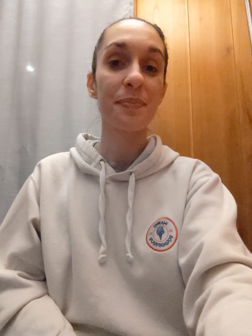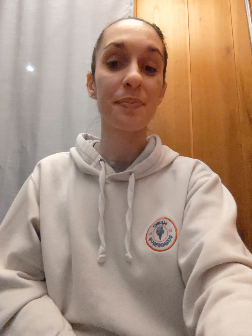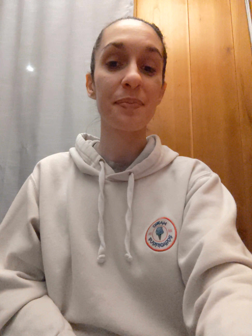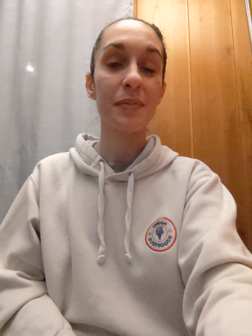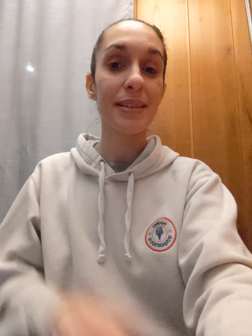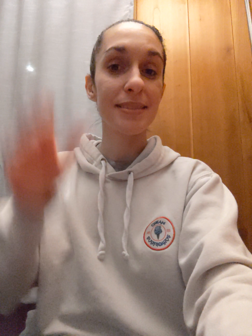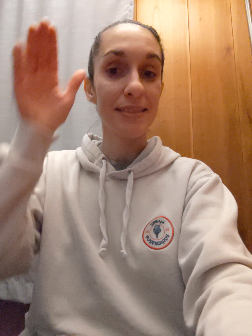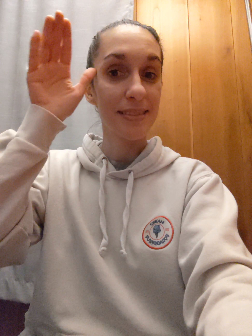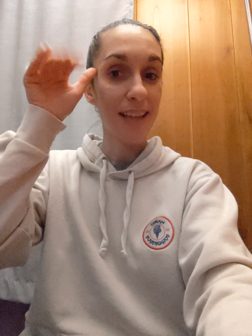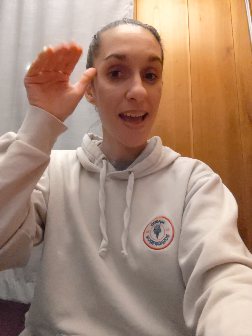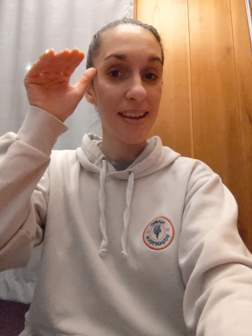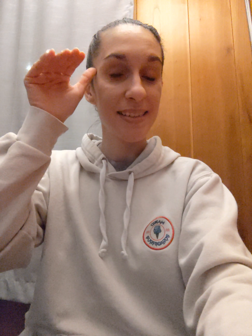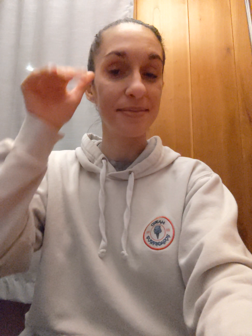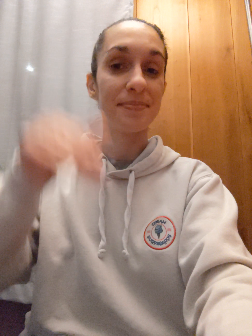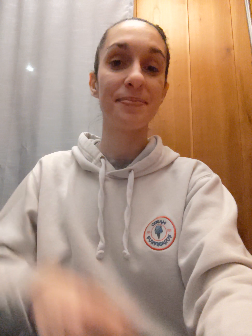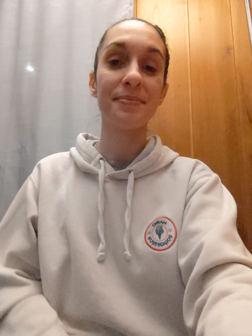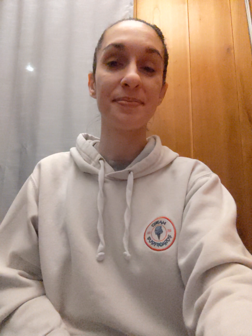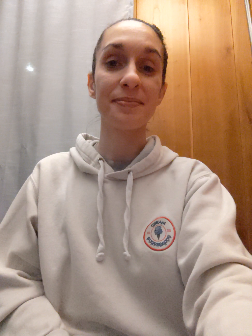donkey